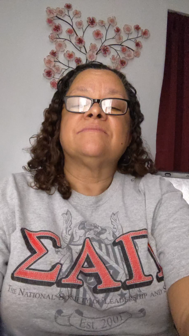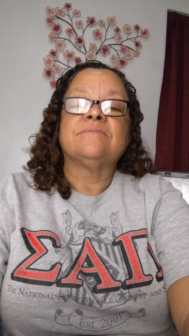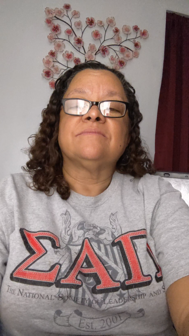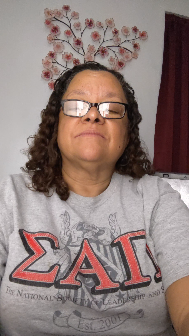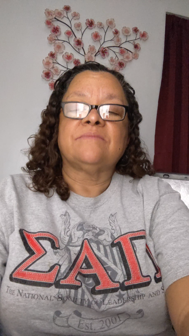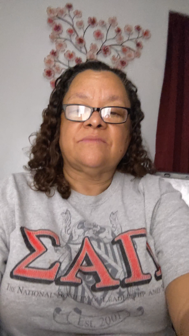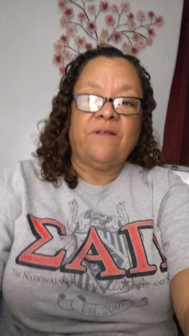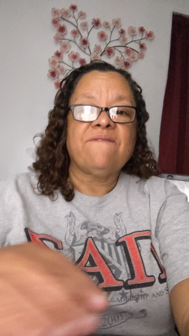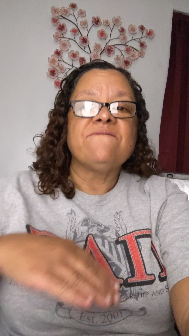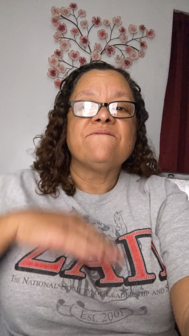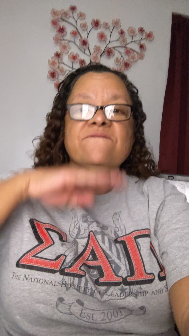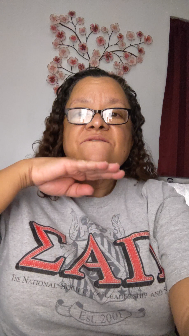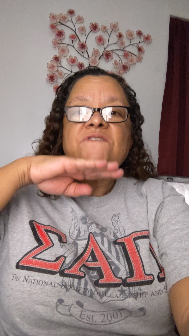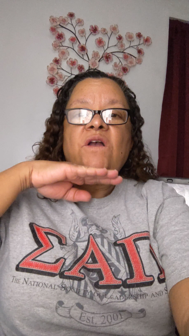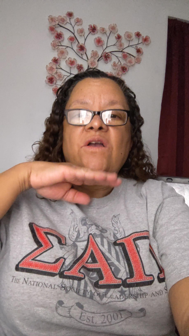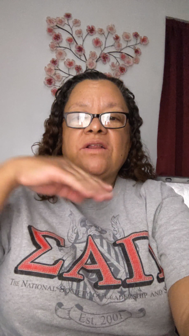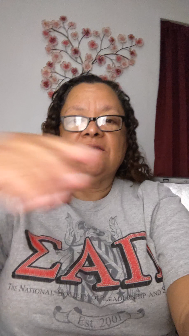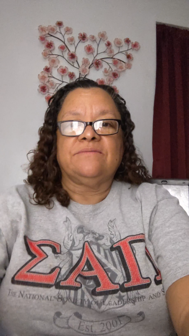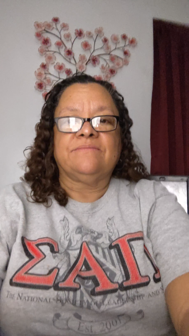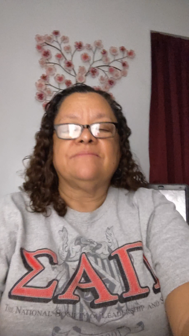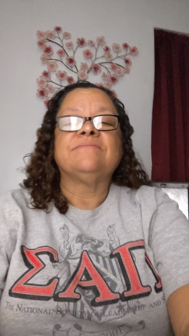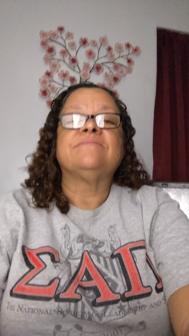full